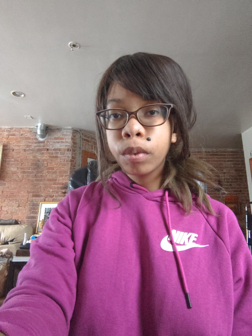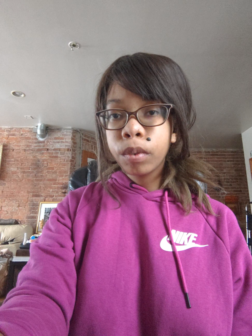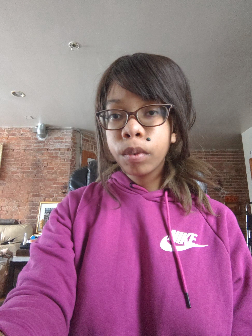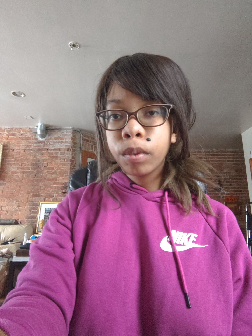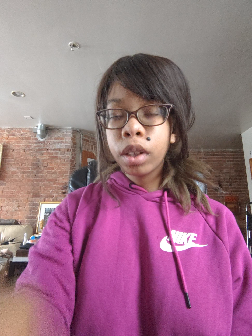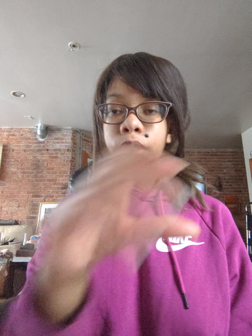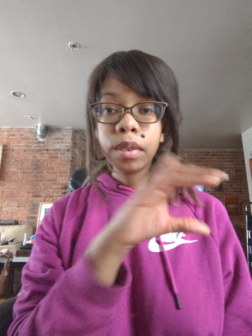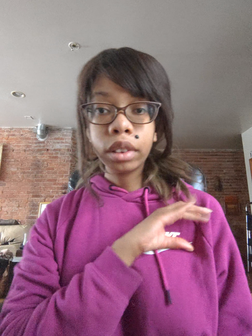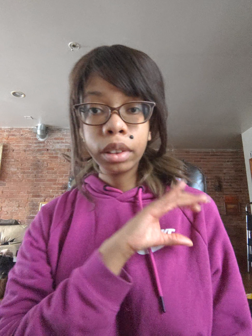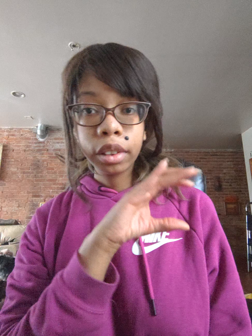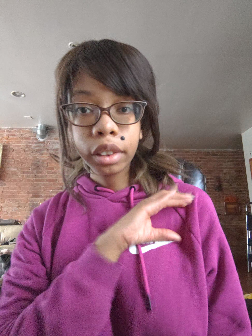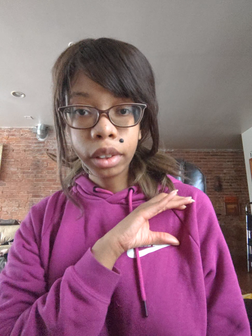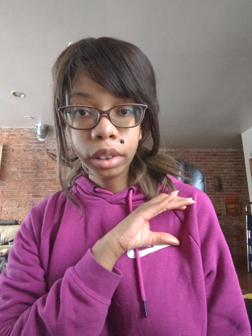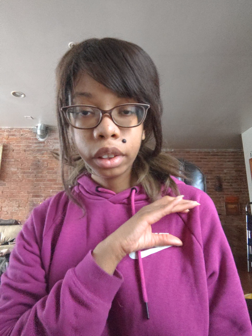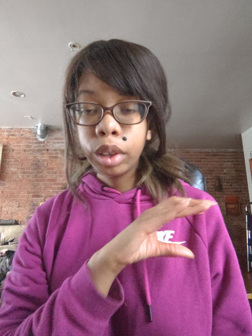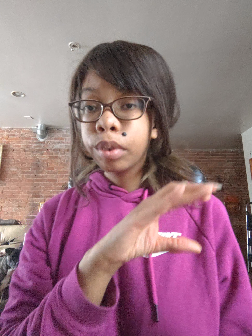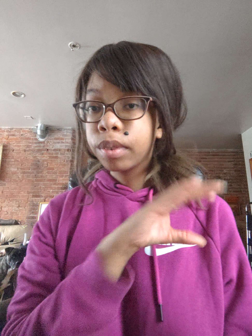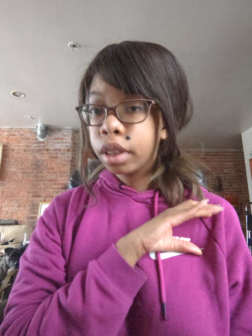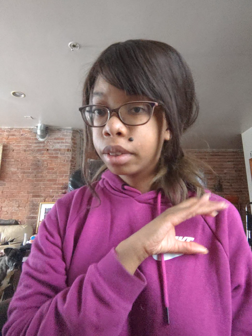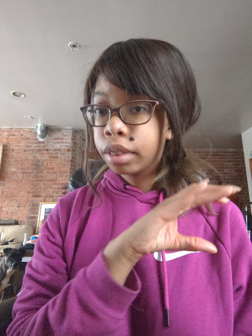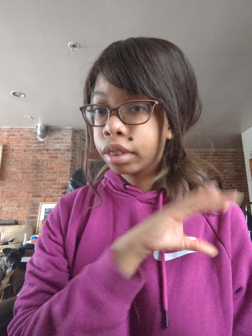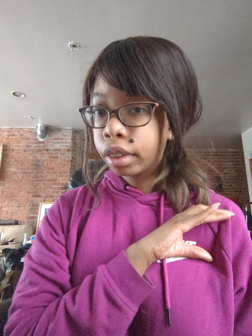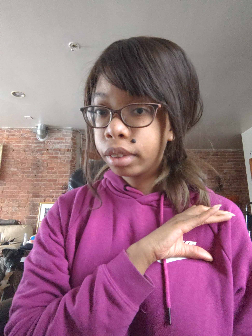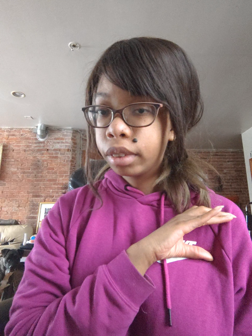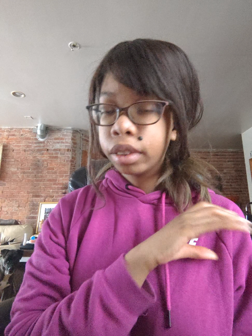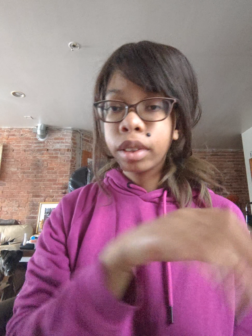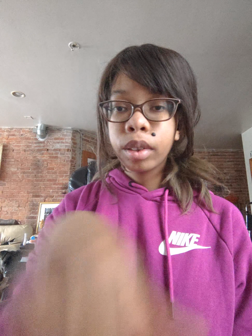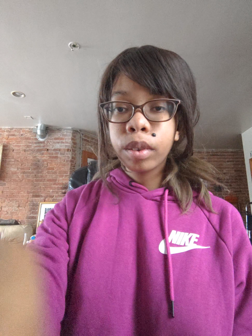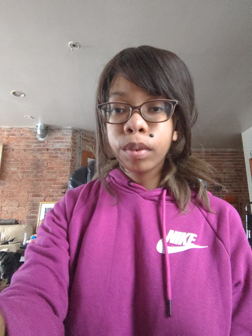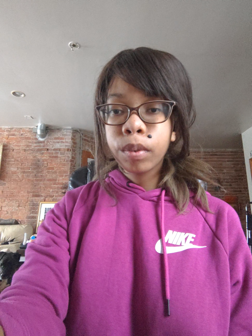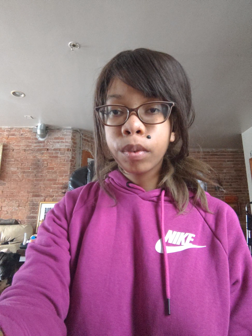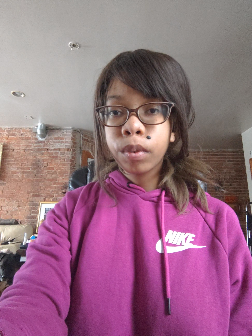police